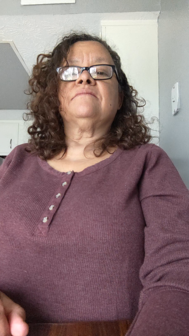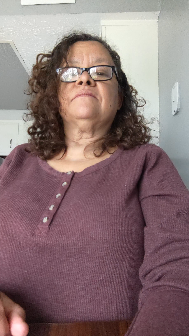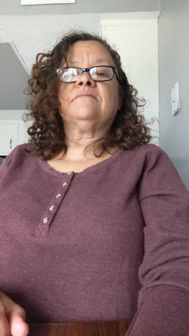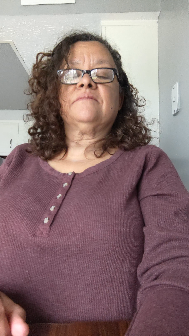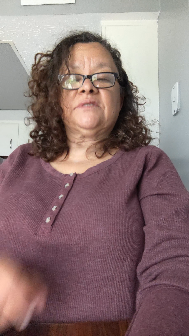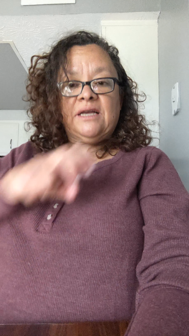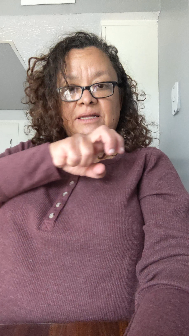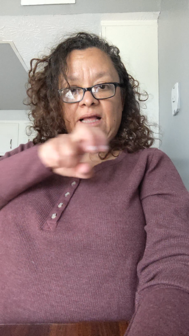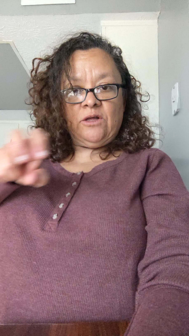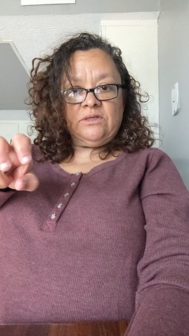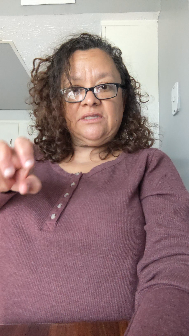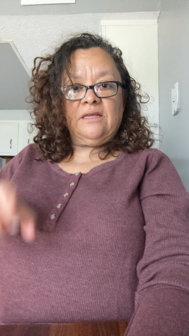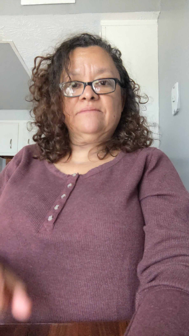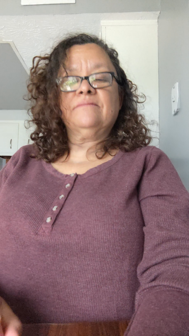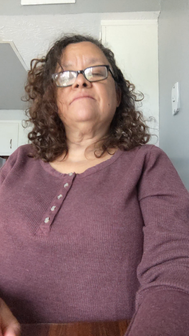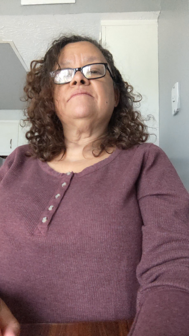couch